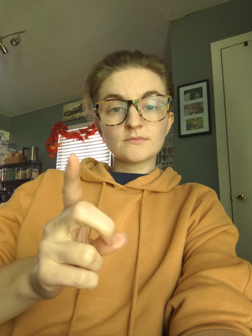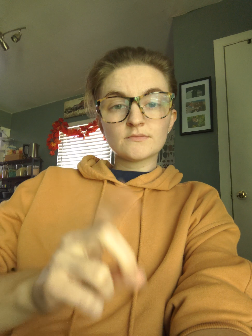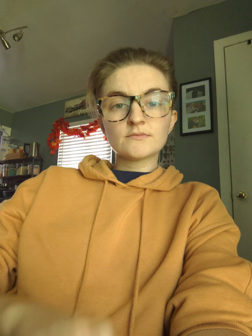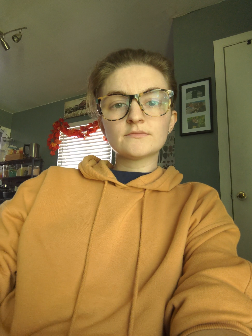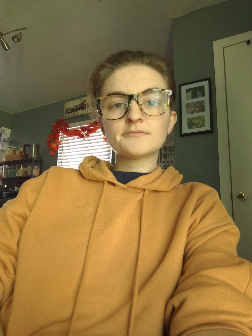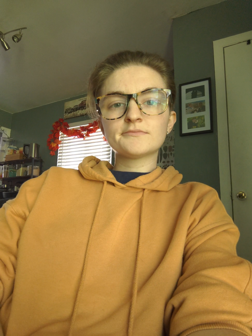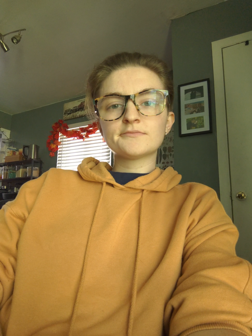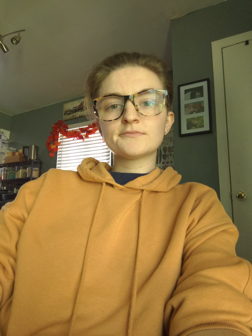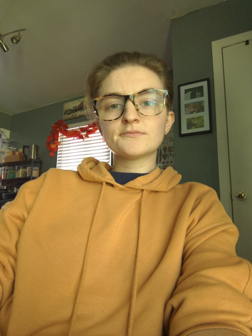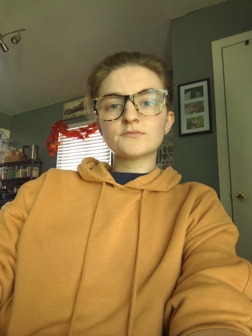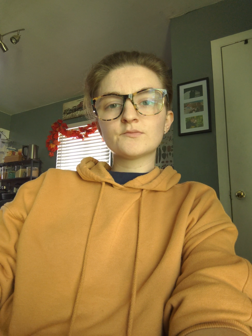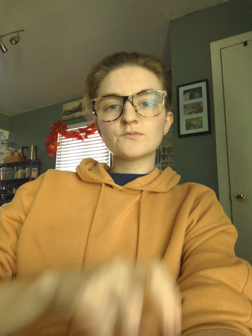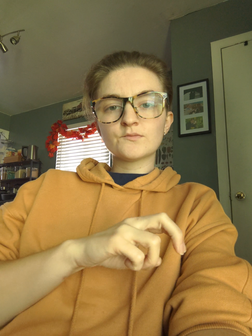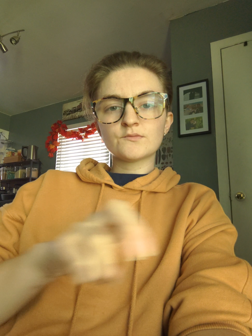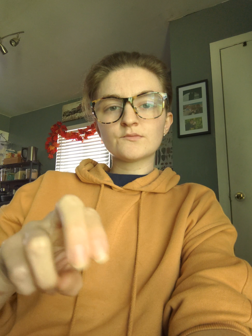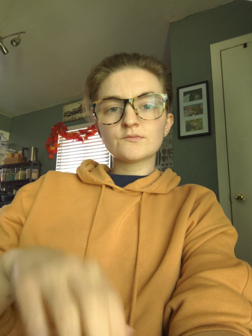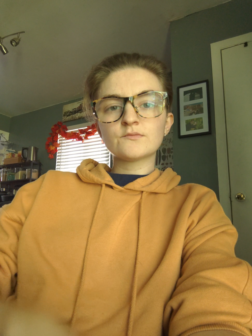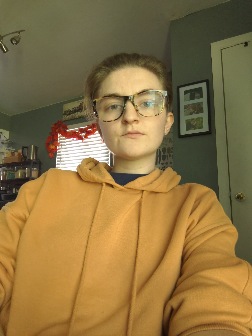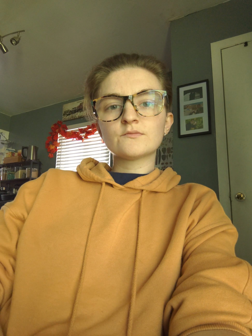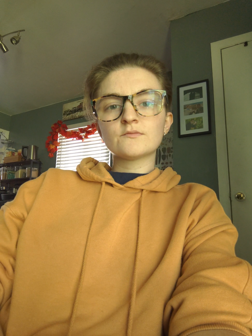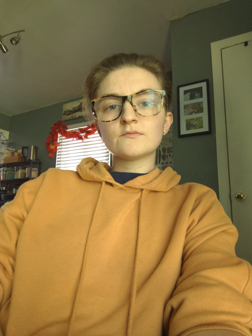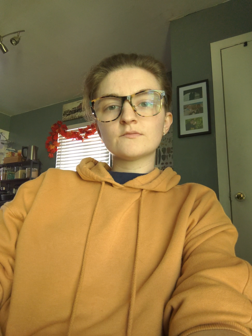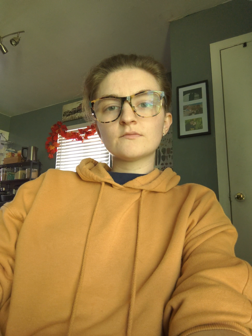porch